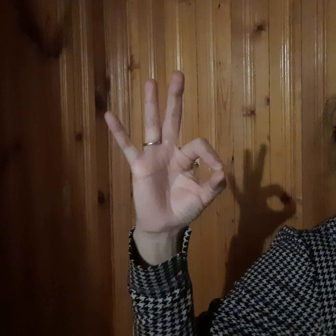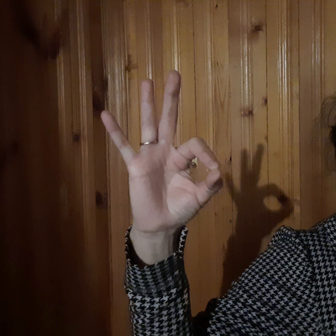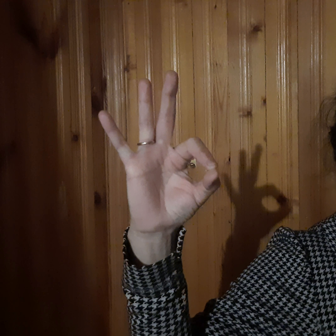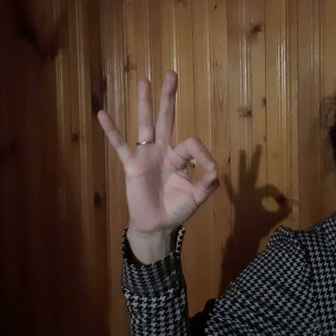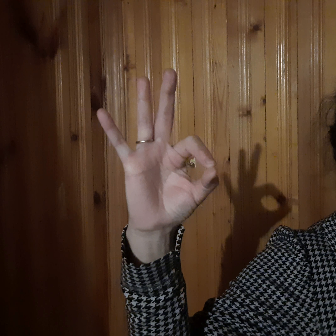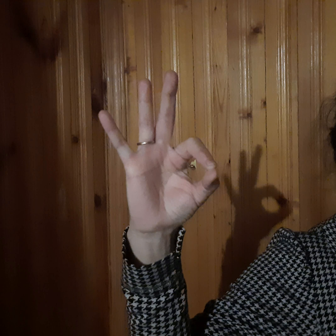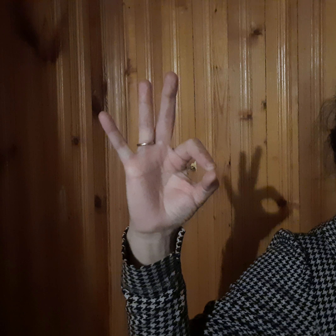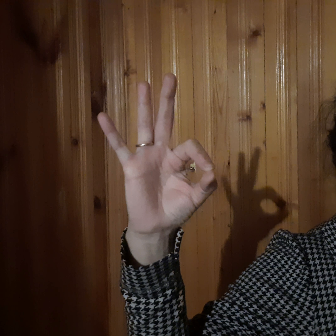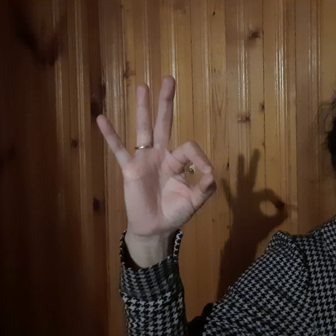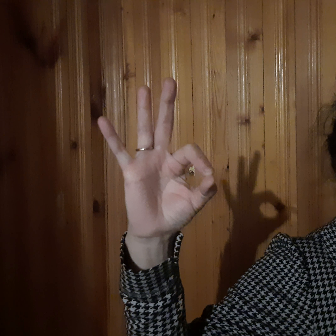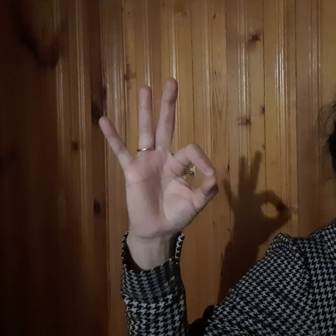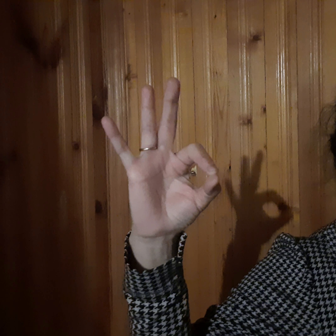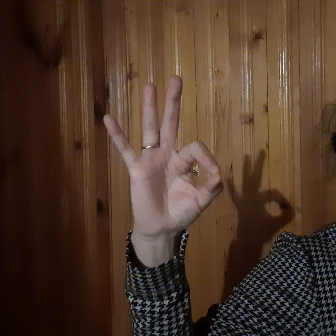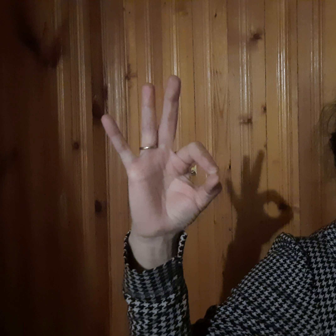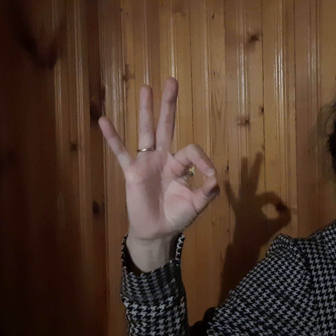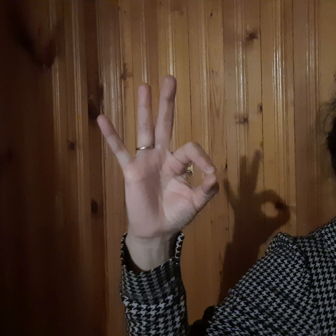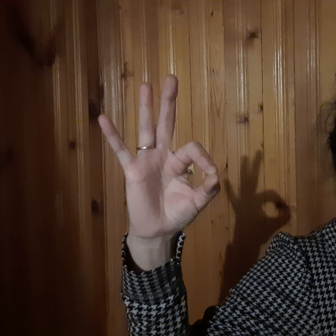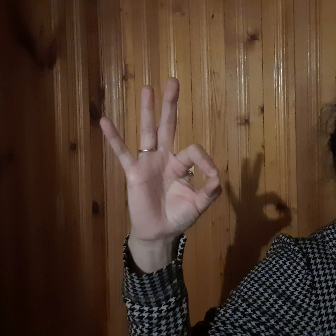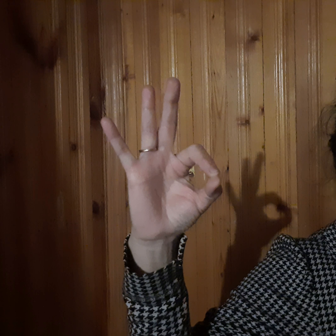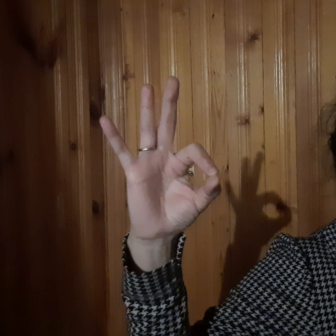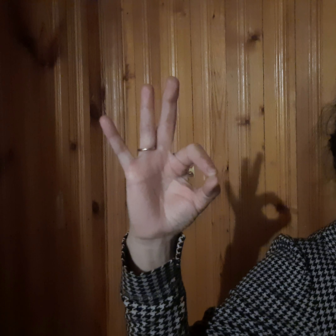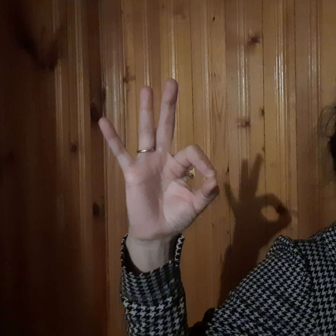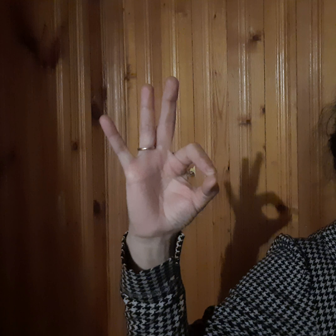О